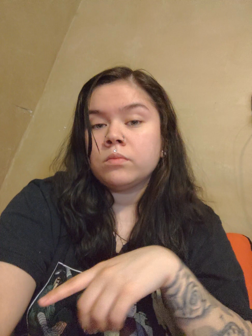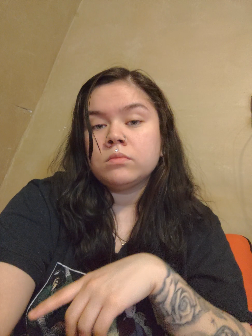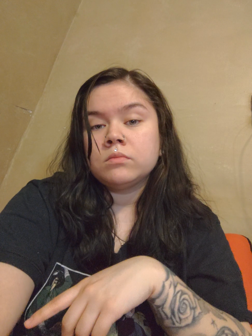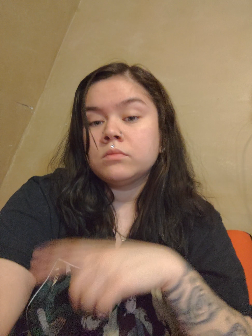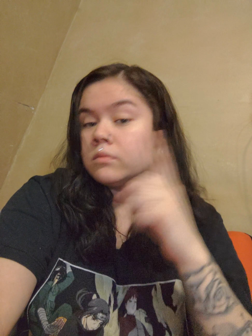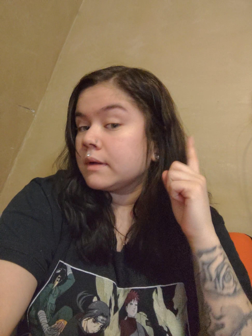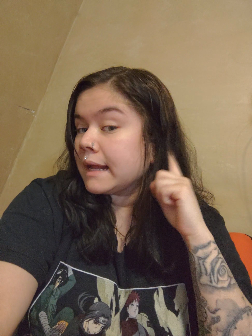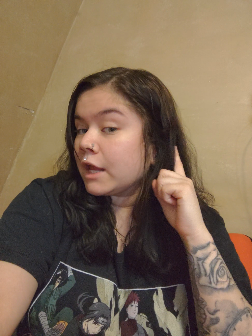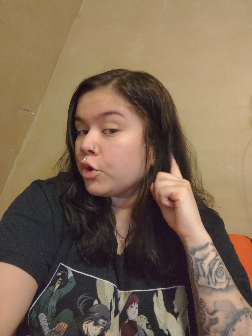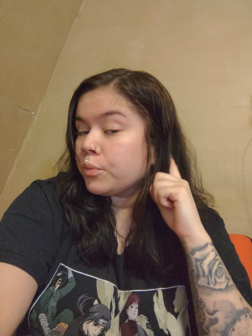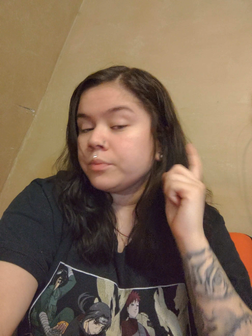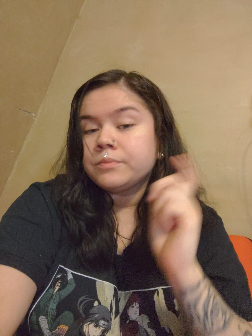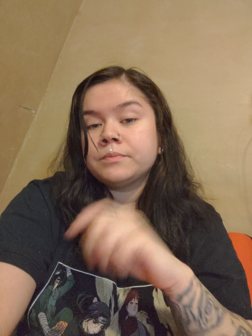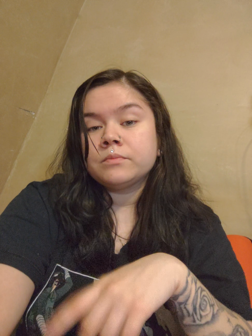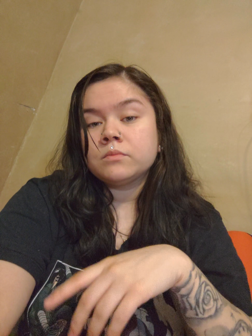ear